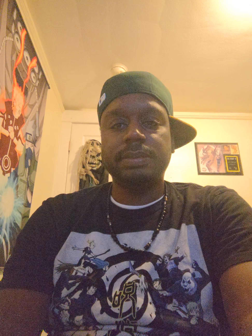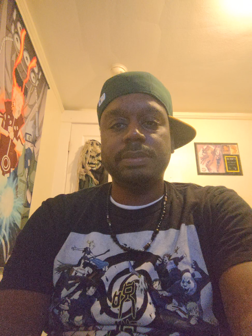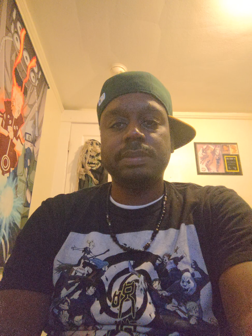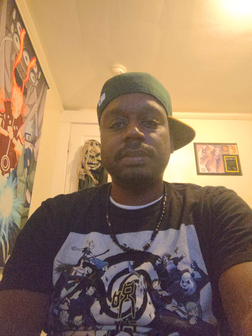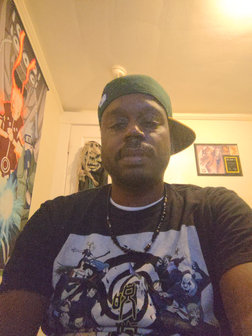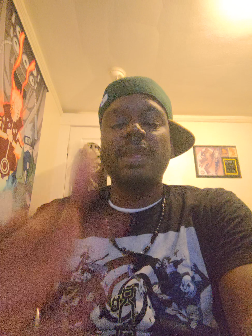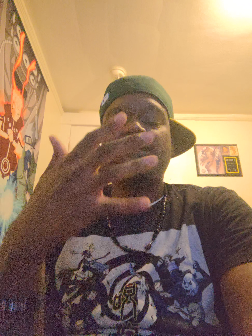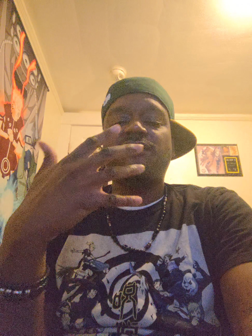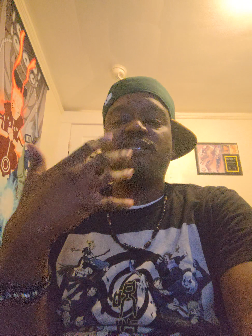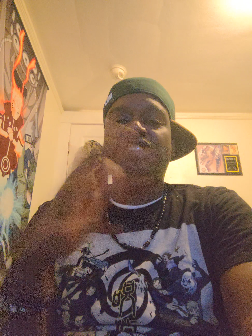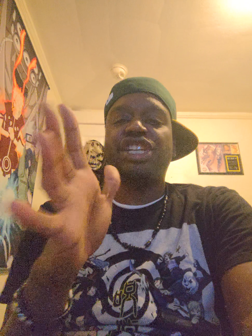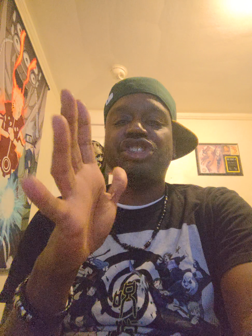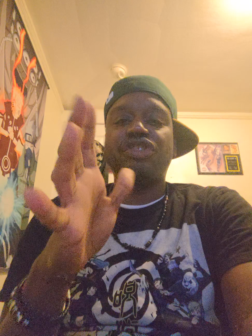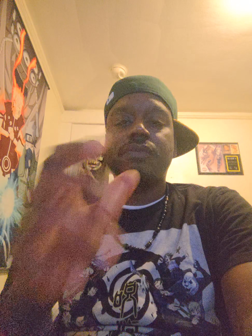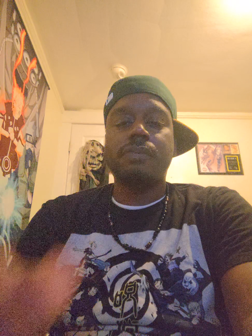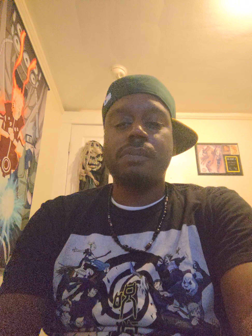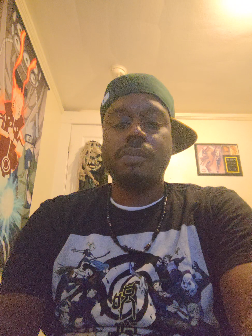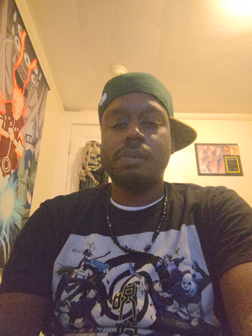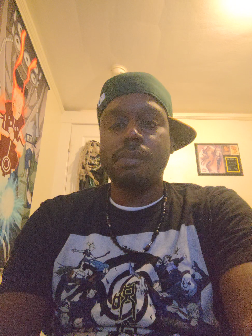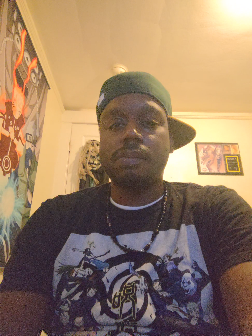finish